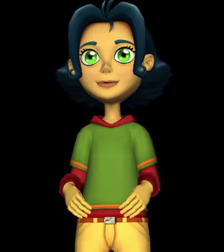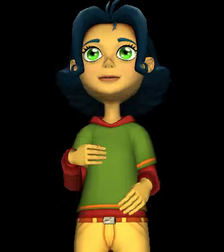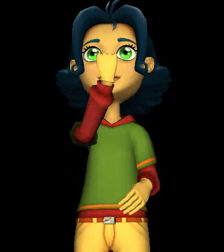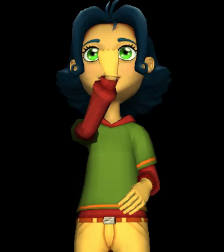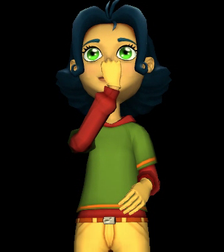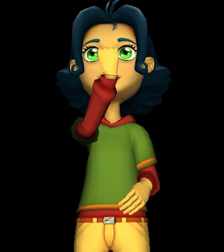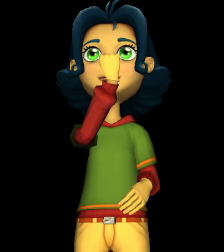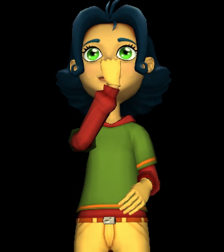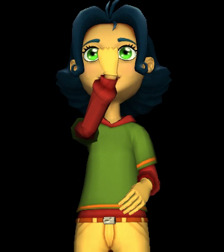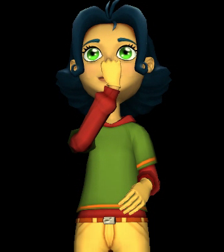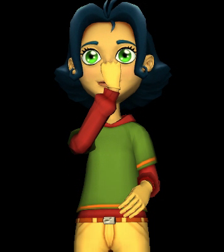طعام